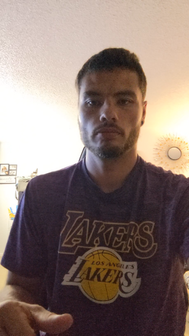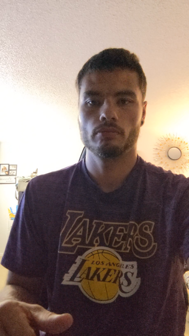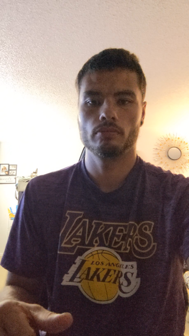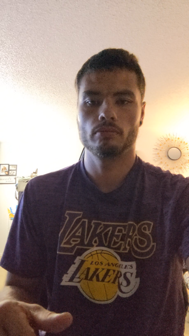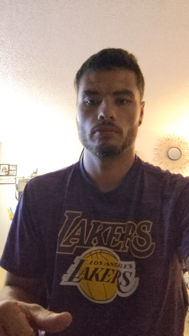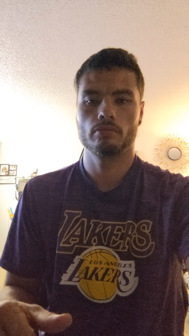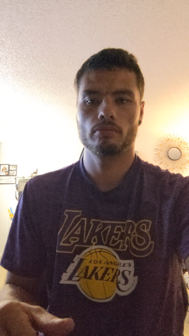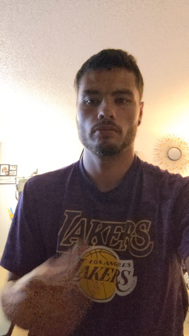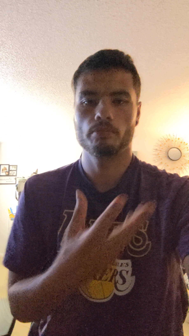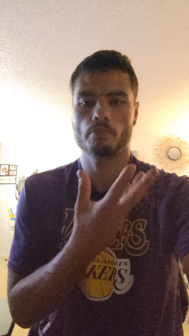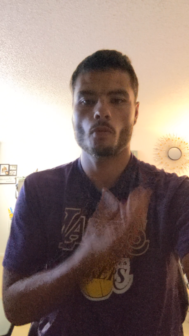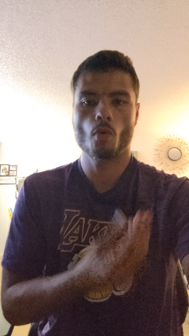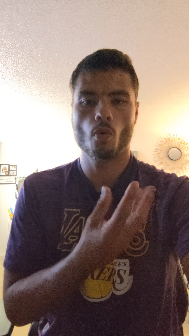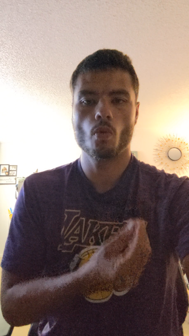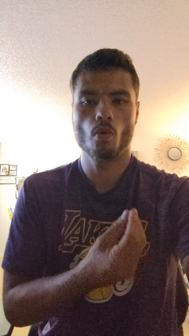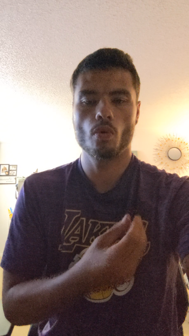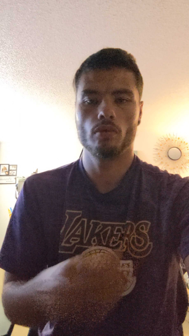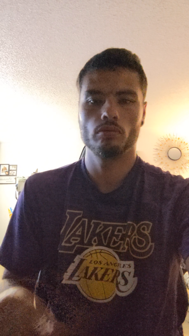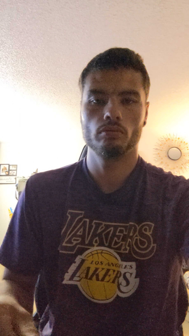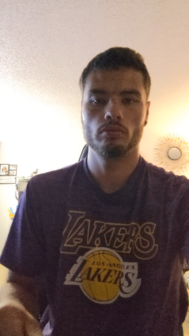poor